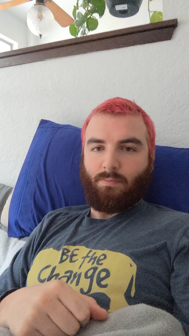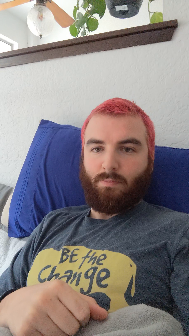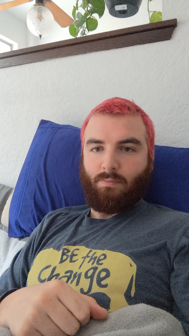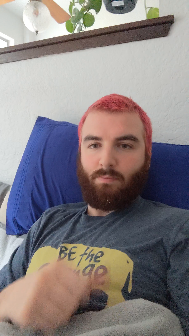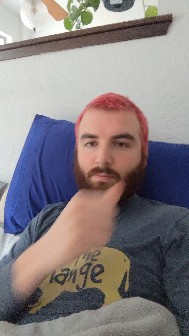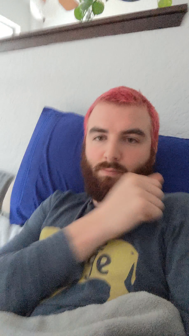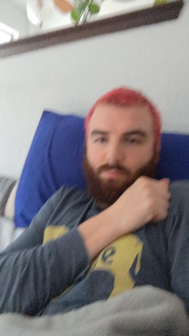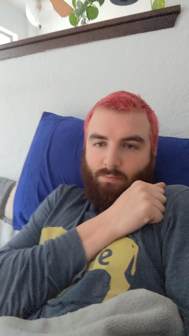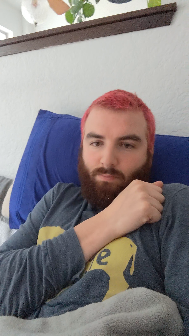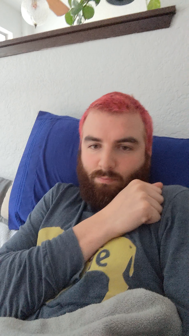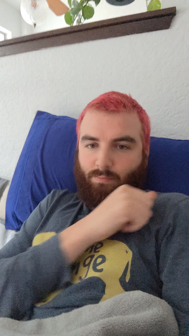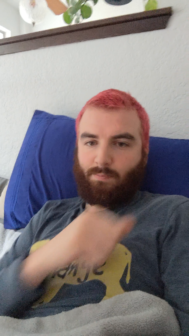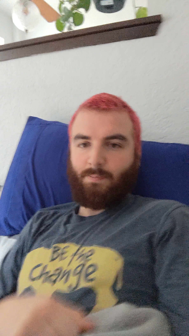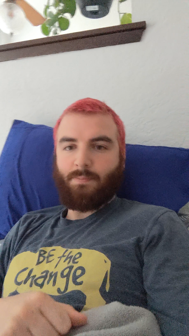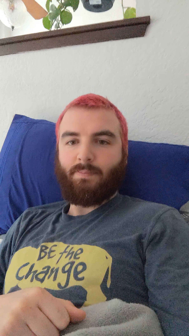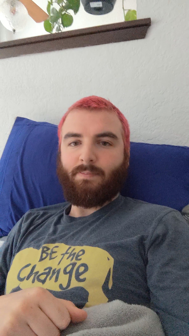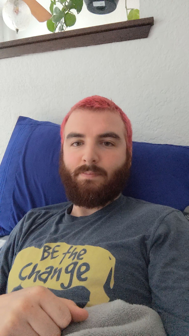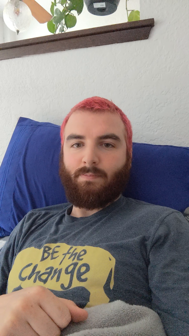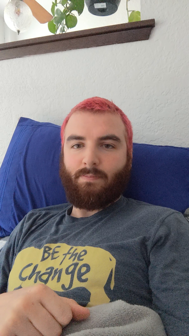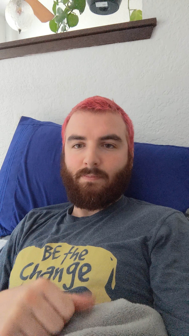hug